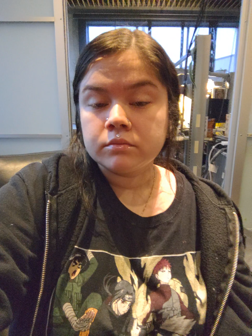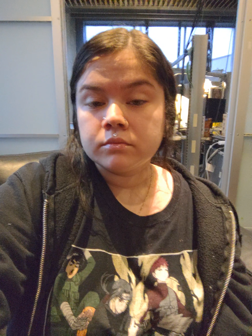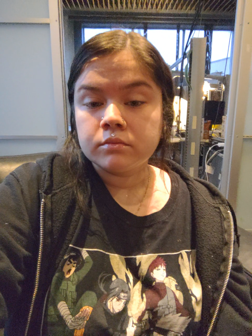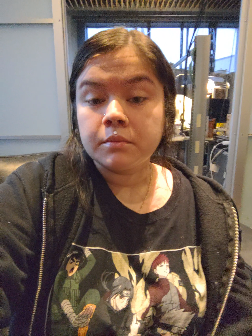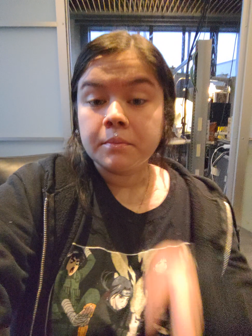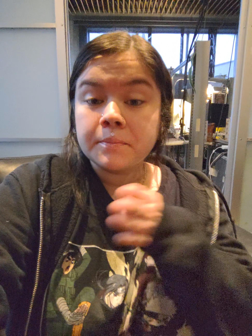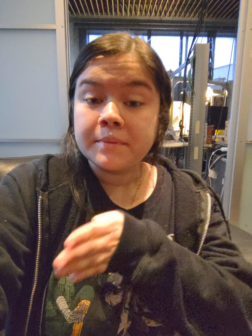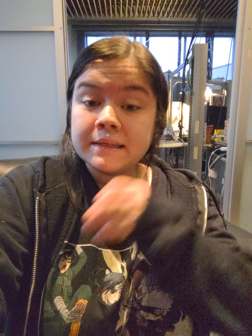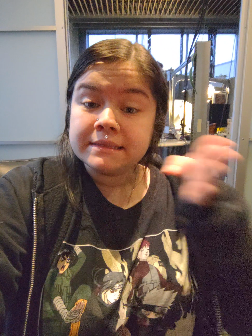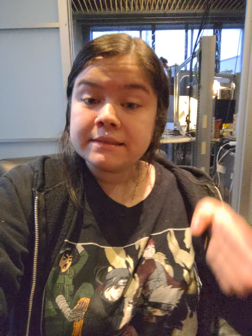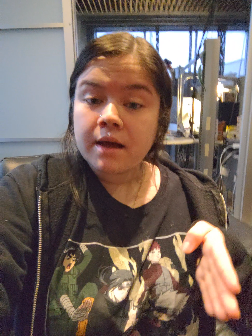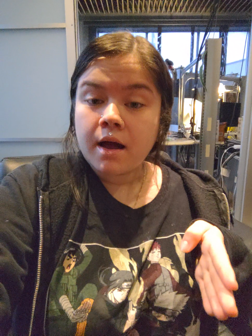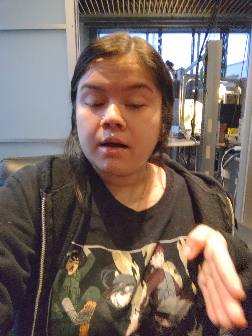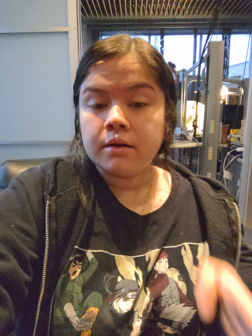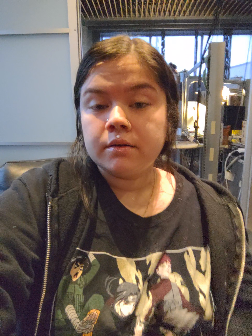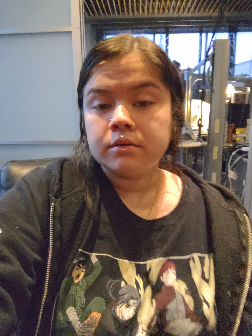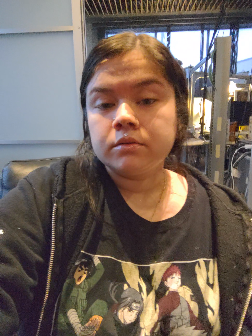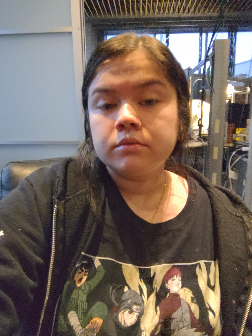beside